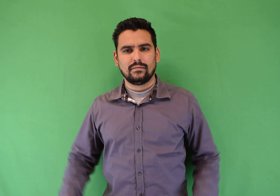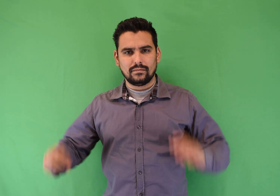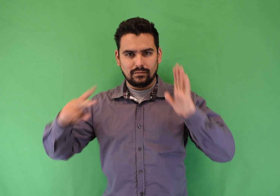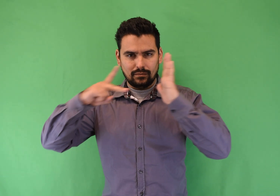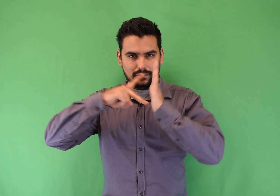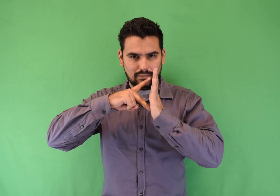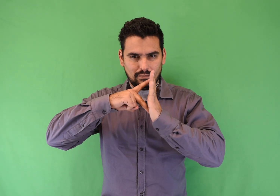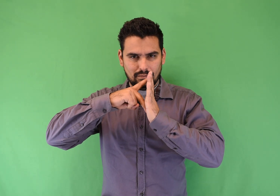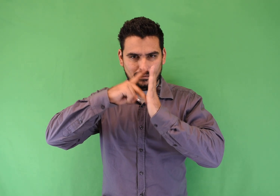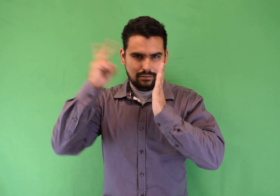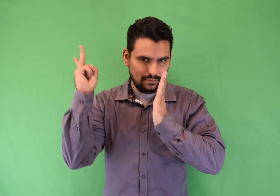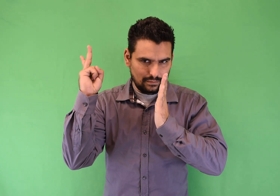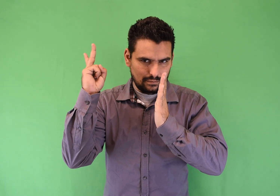otra vez